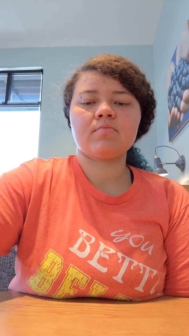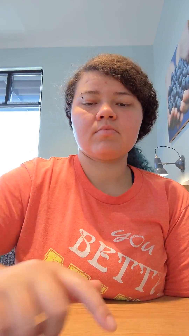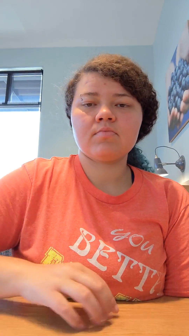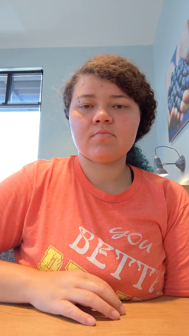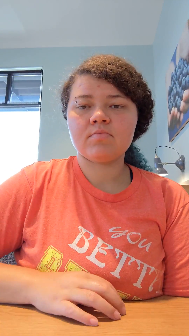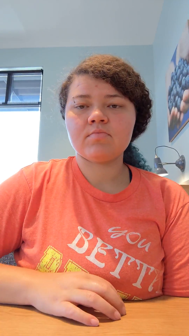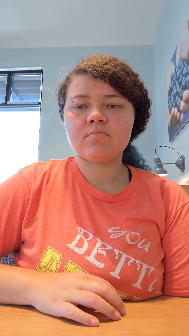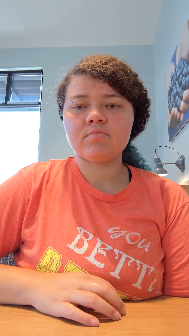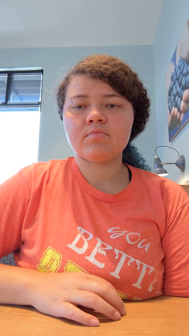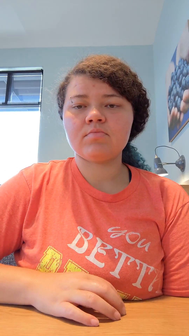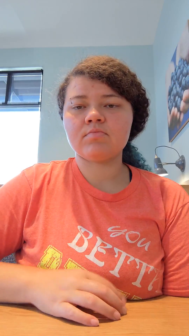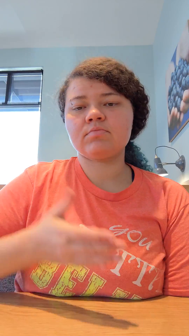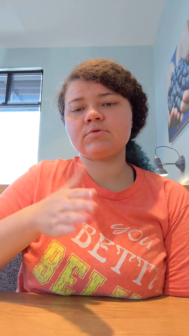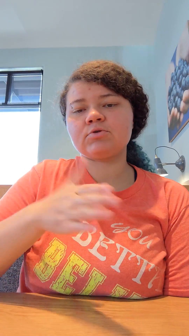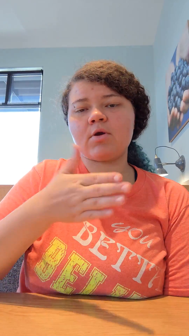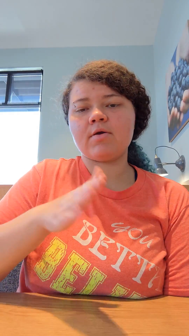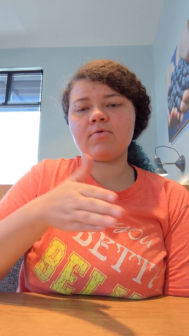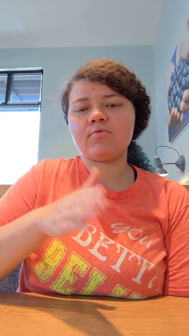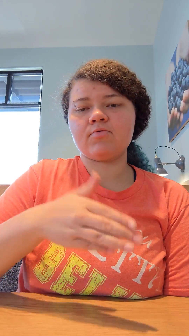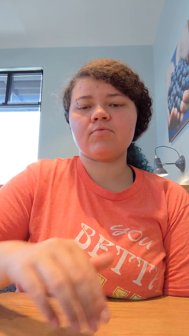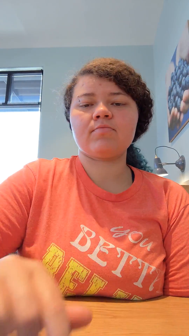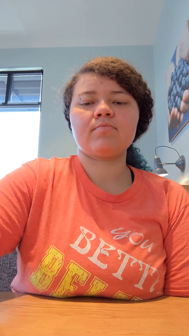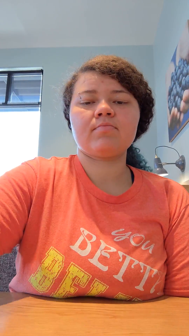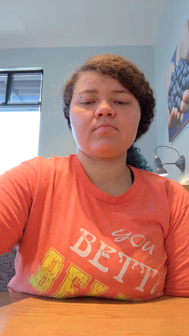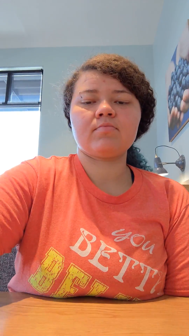share